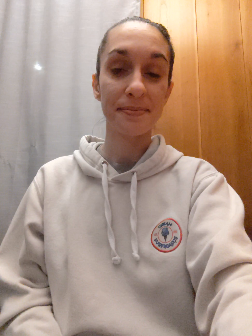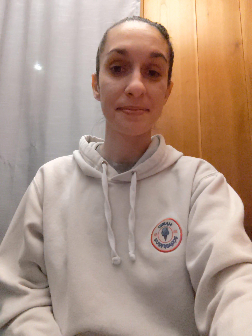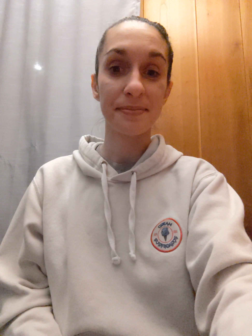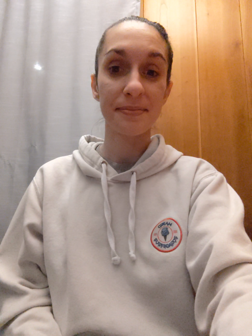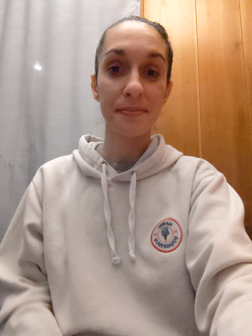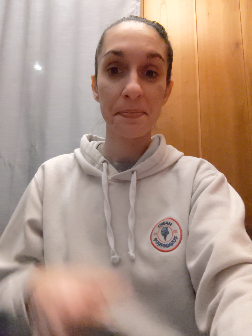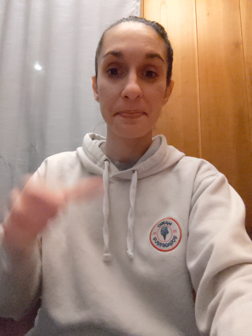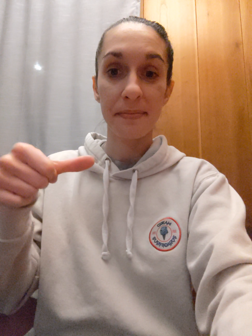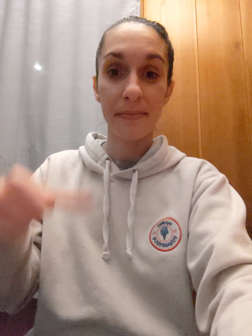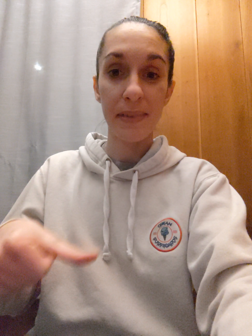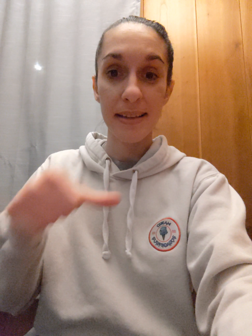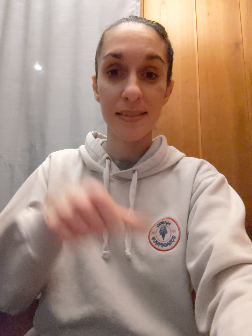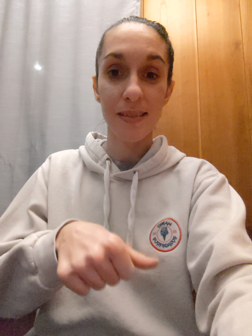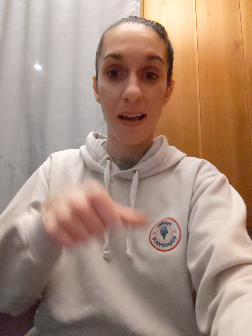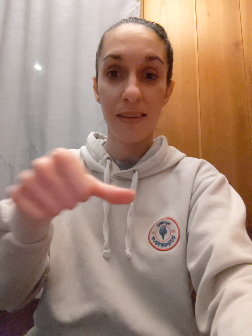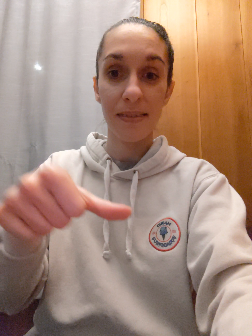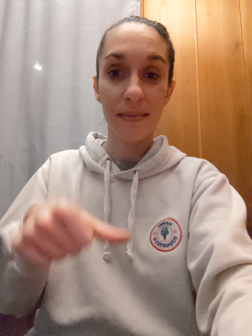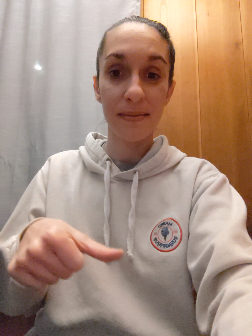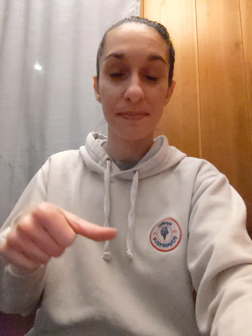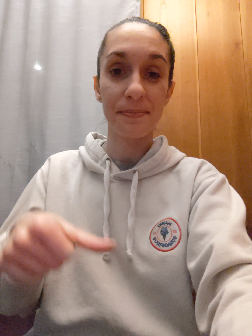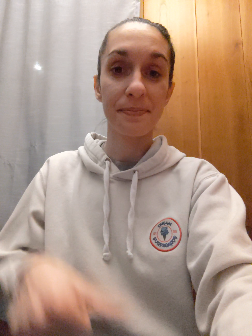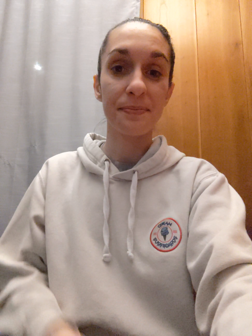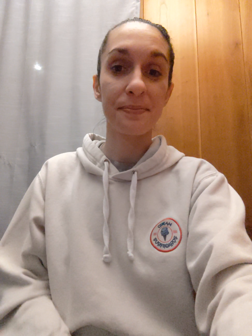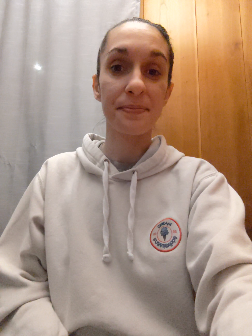puzzle